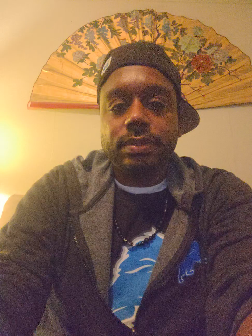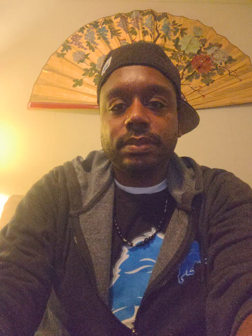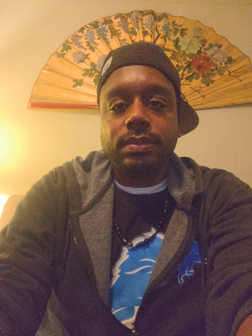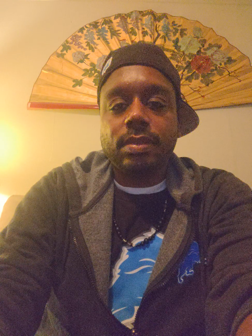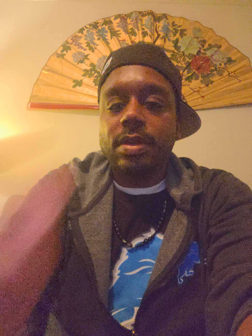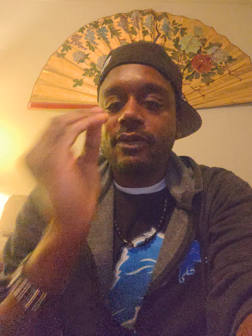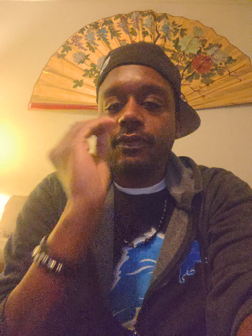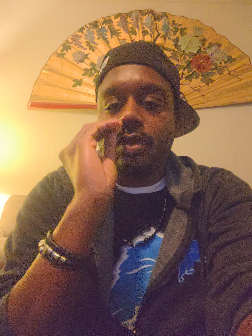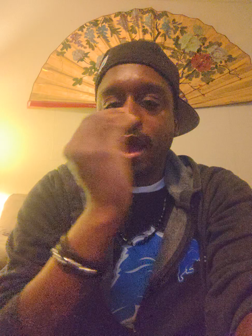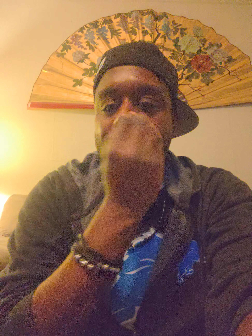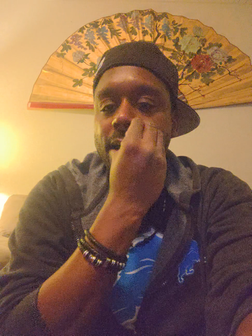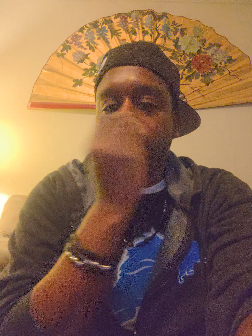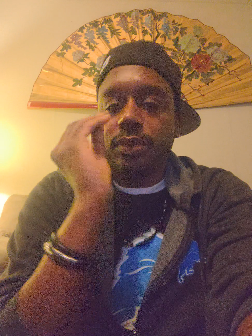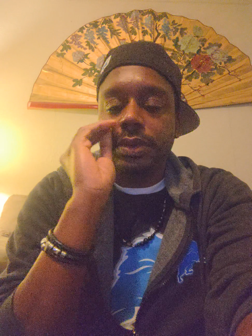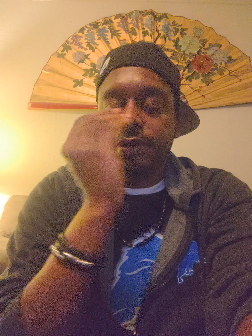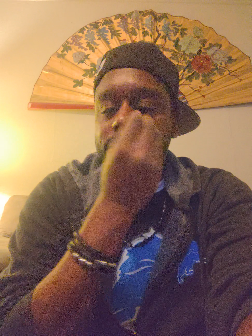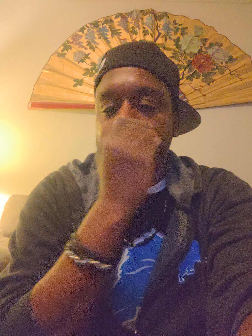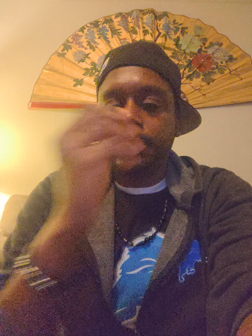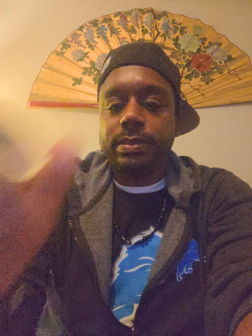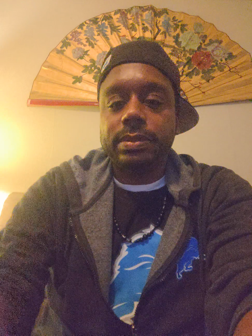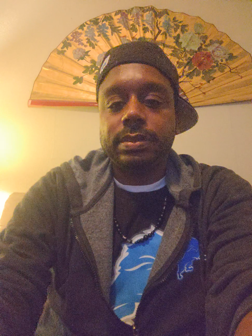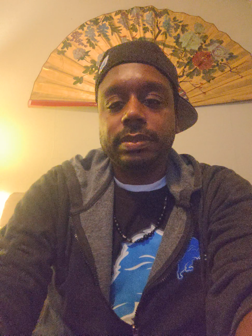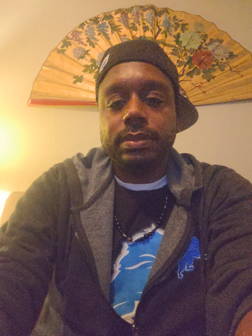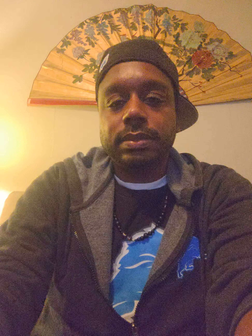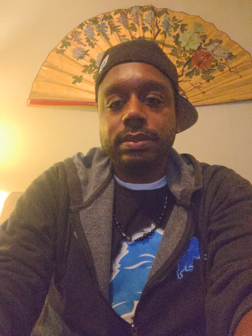flower